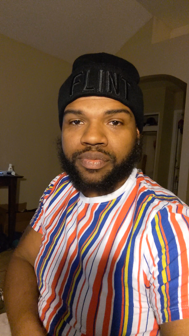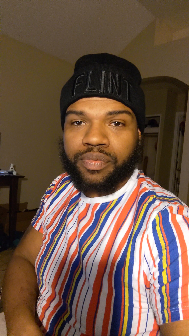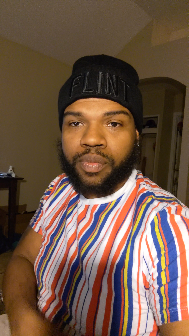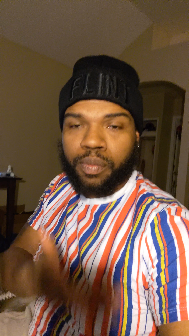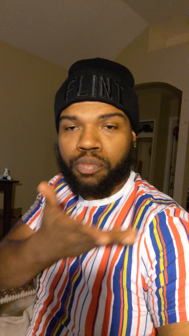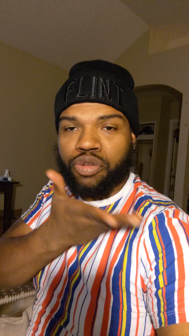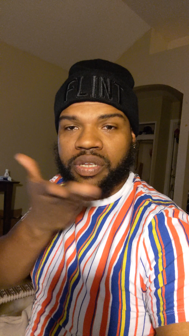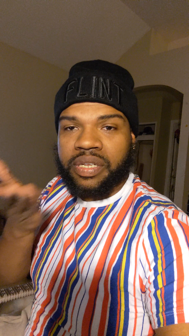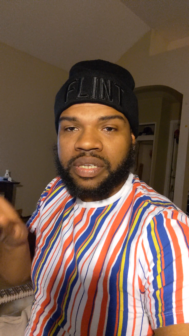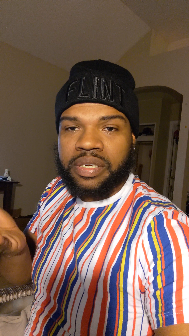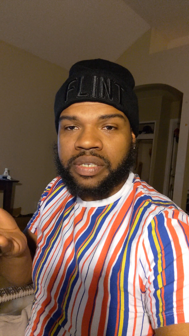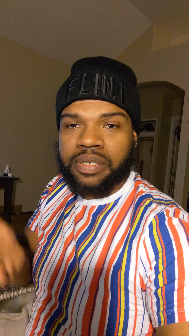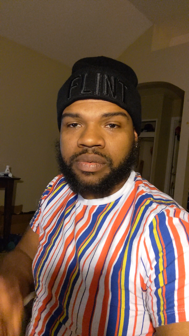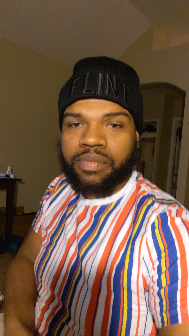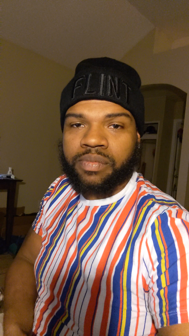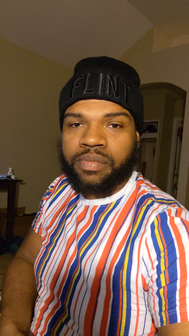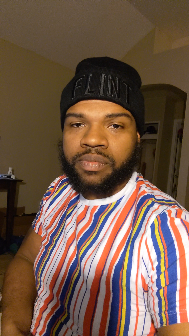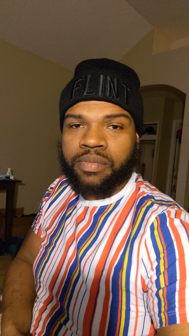bring